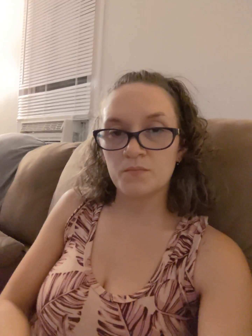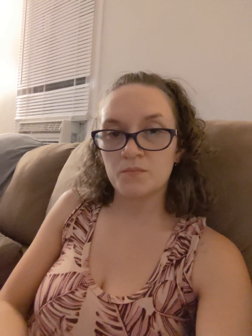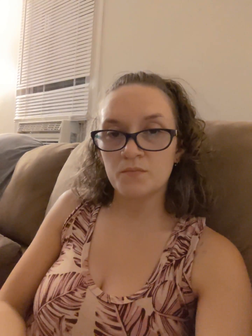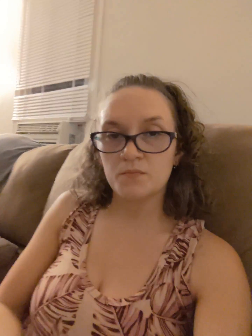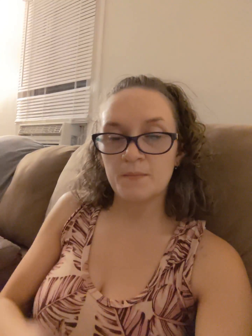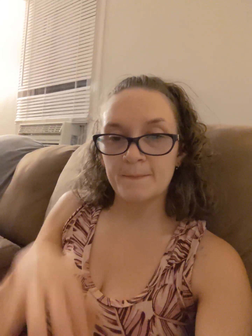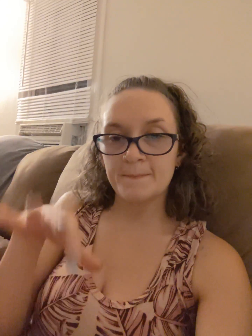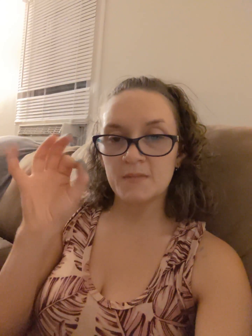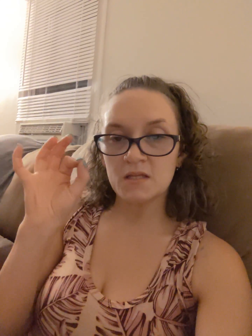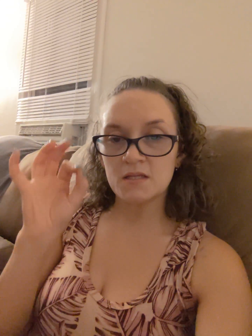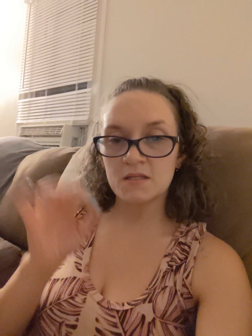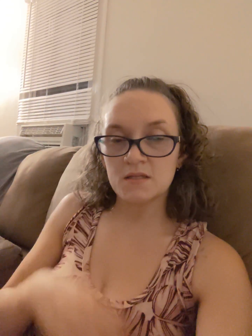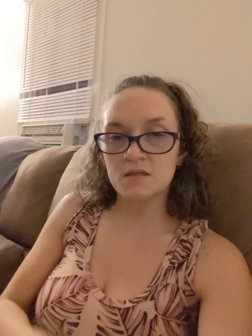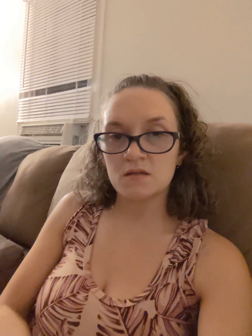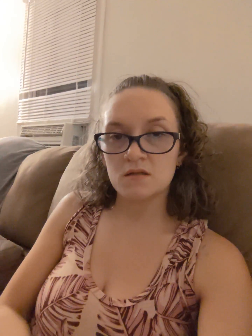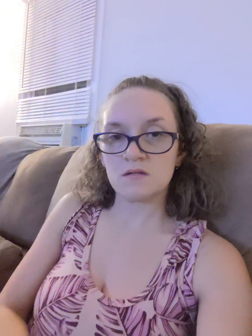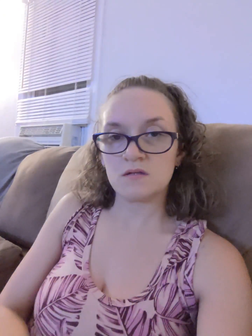pick